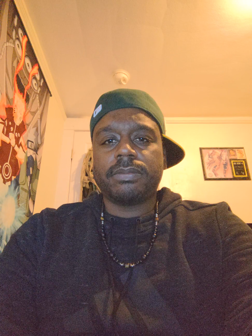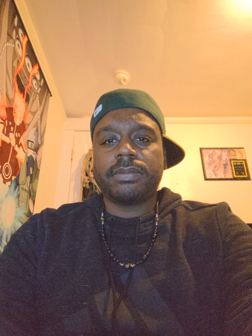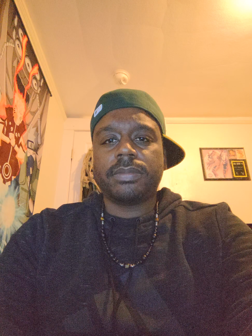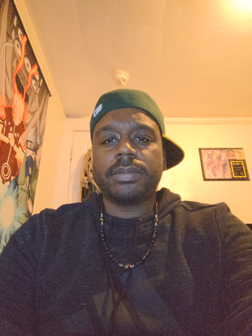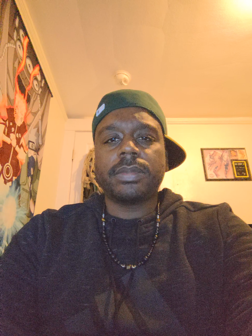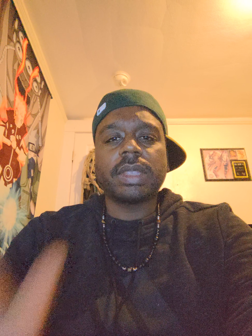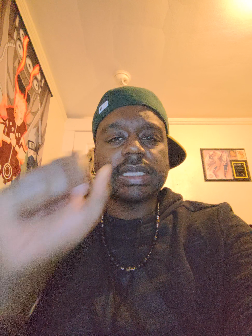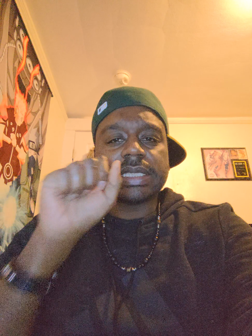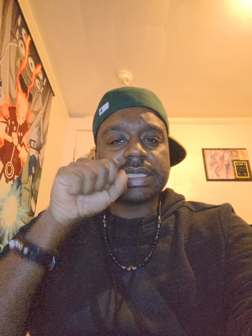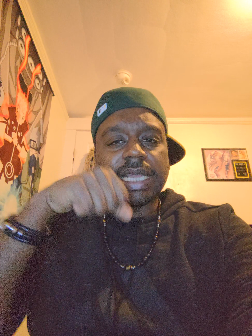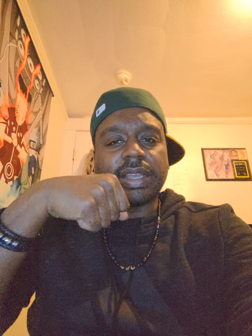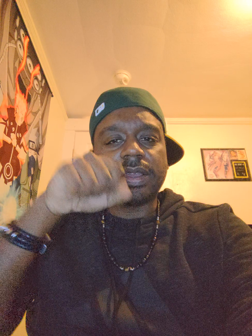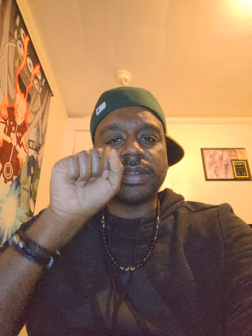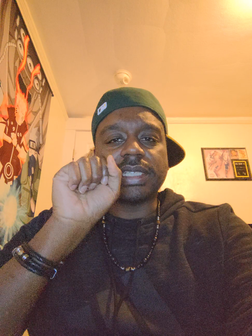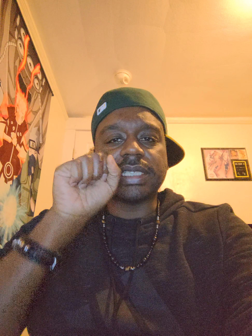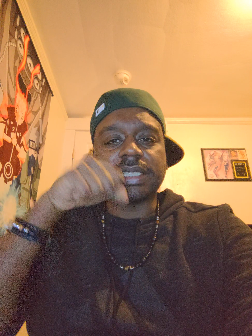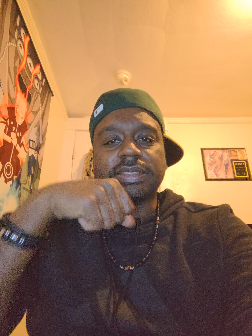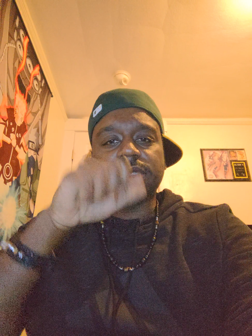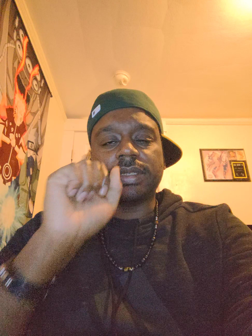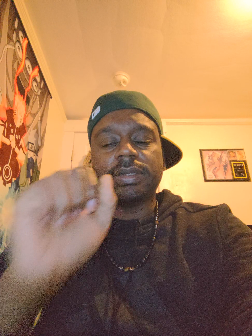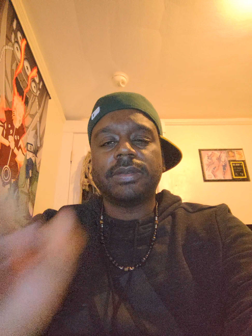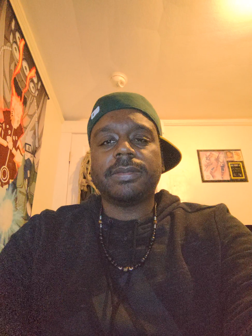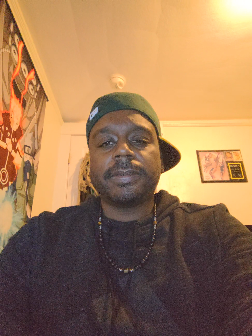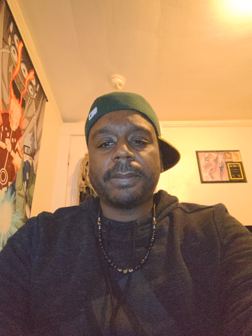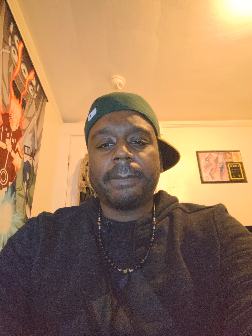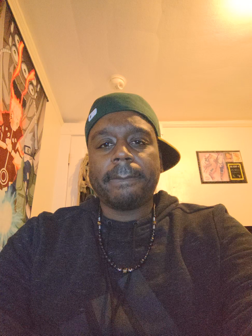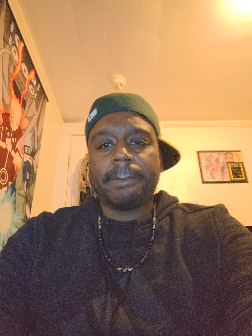carrot